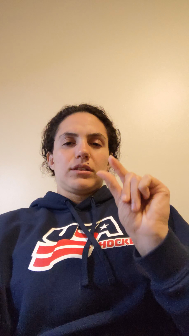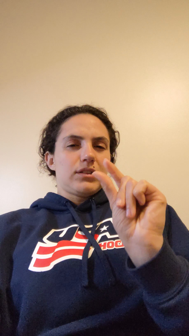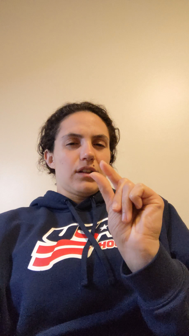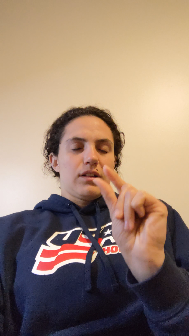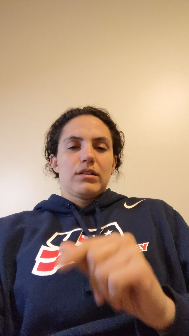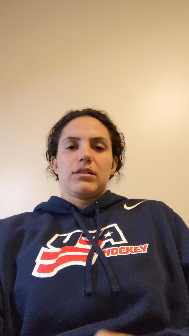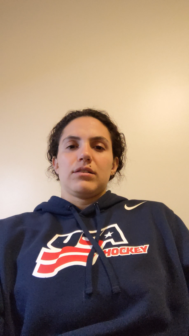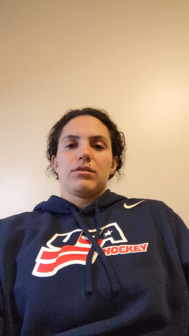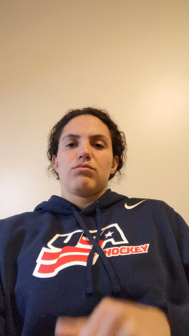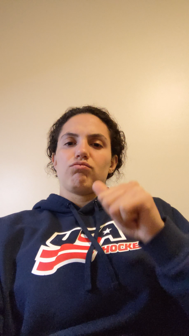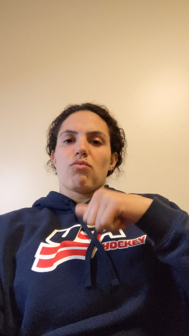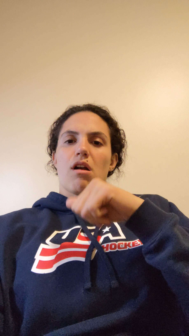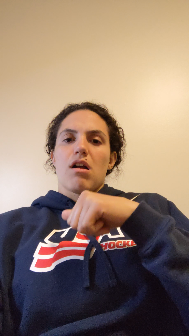rock